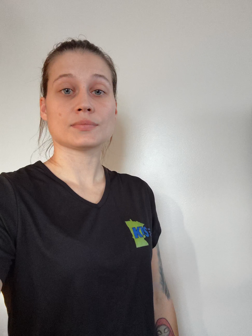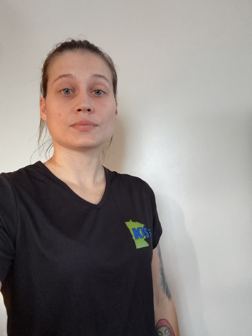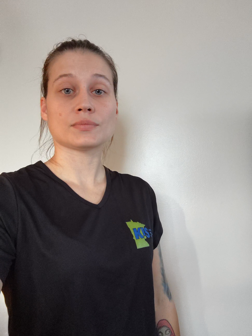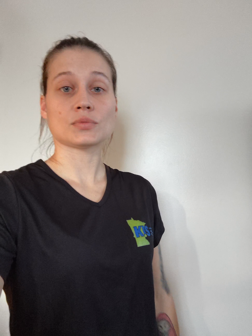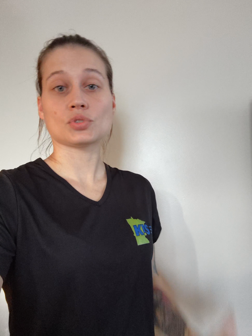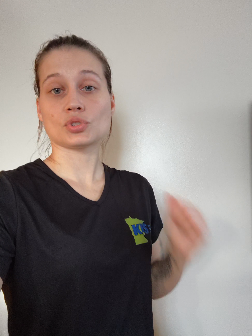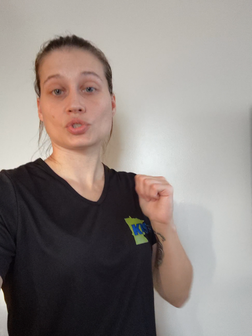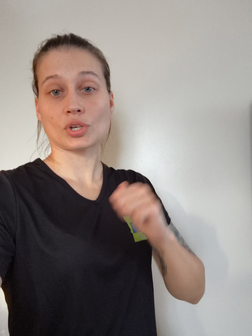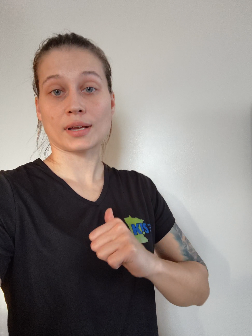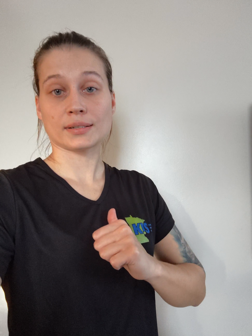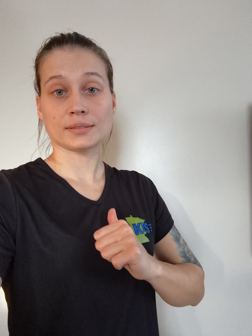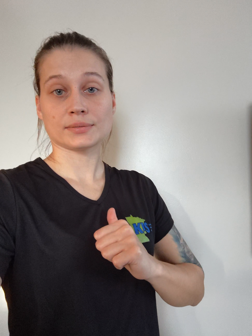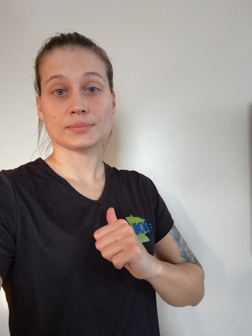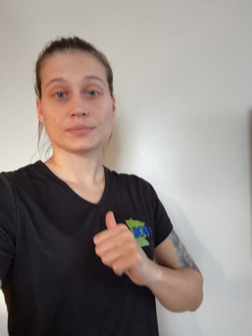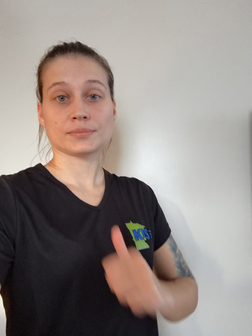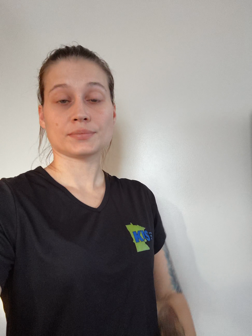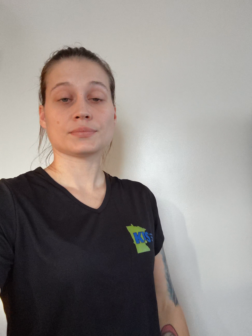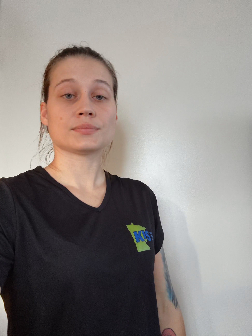jacket